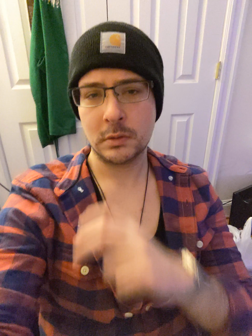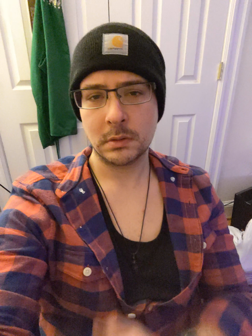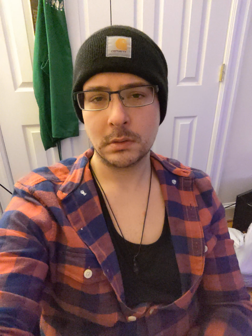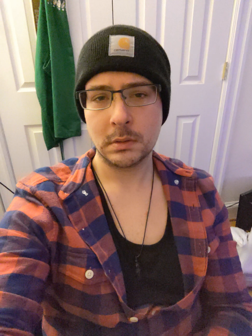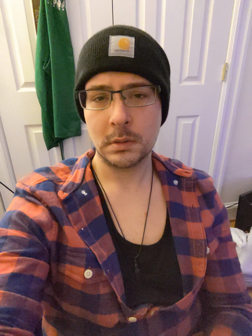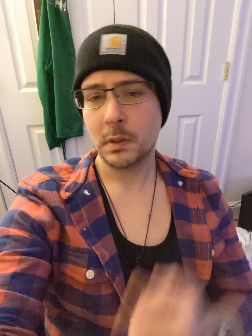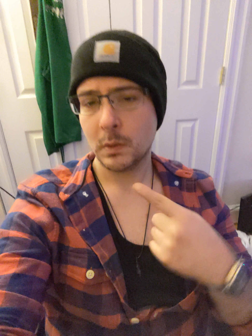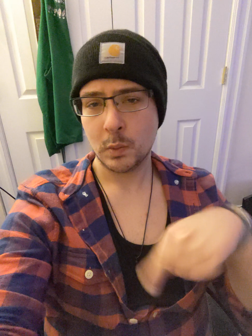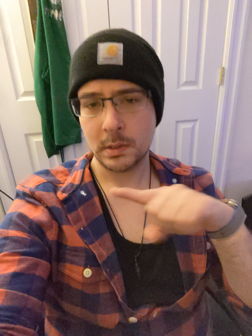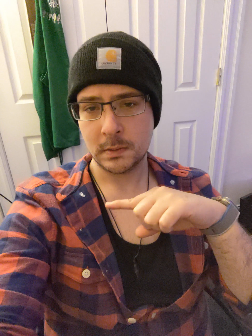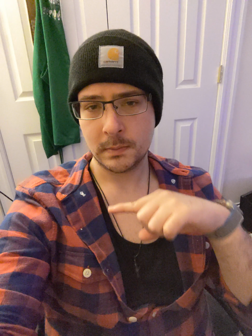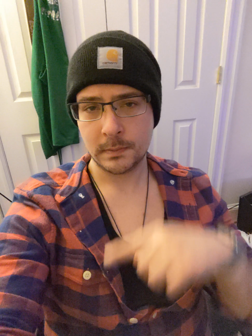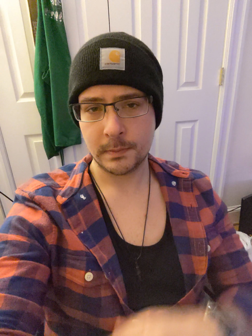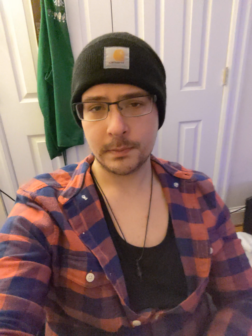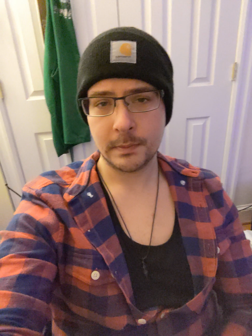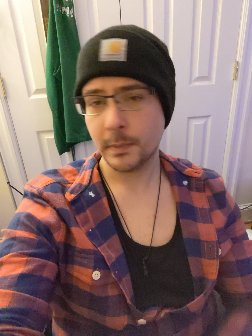we